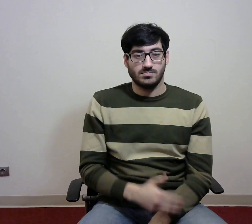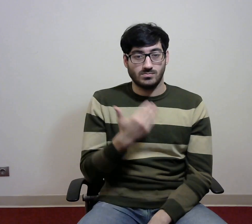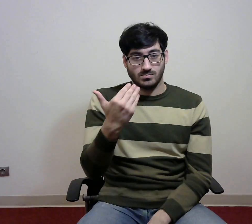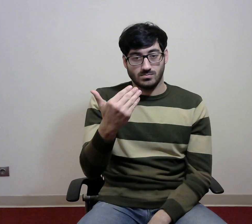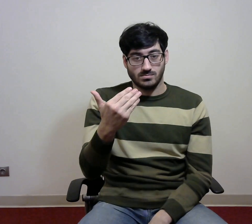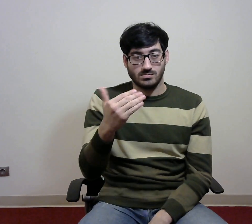siz